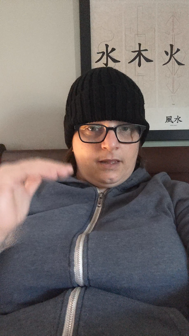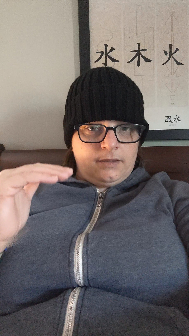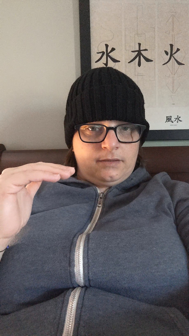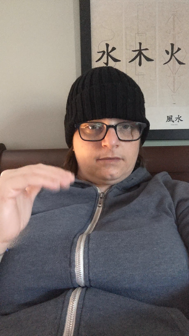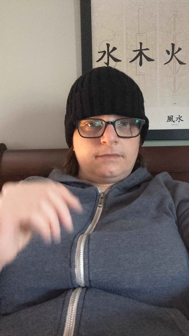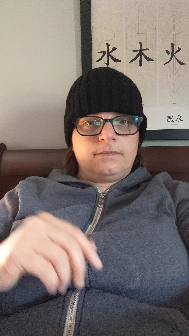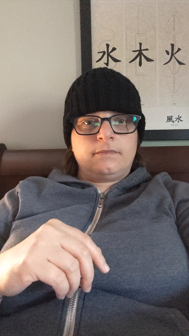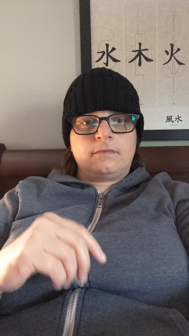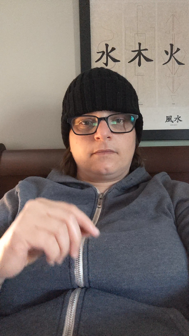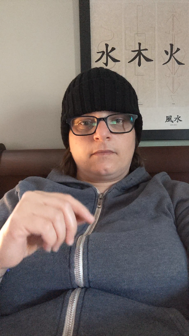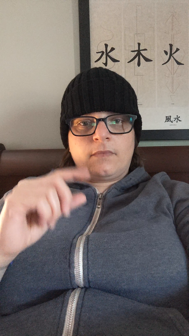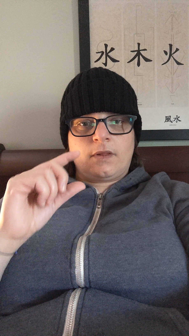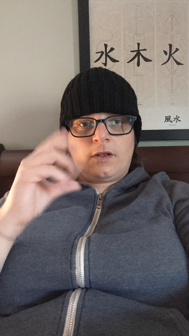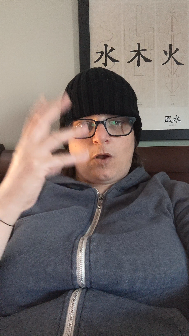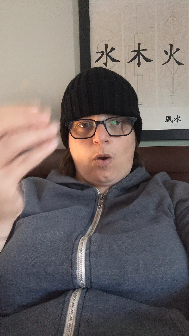going to